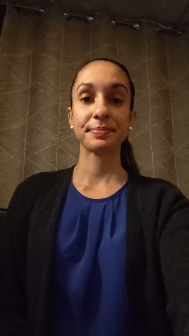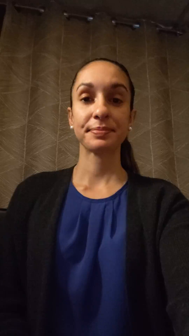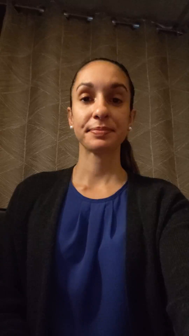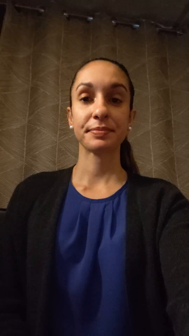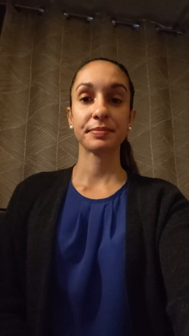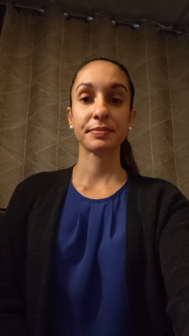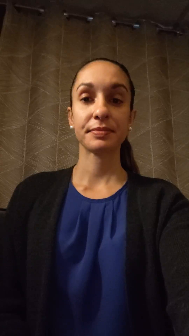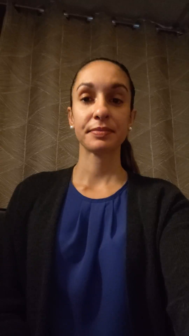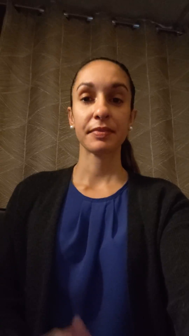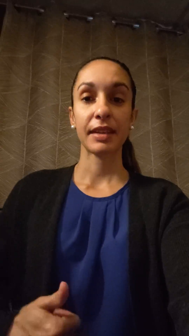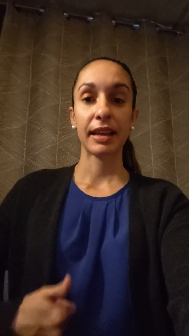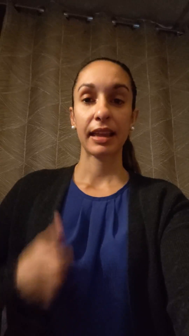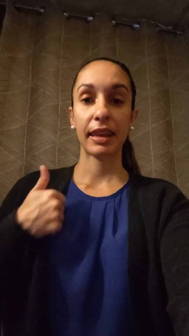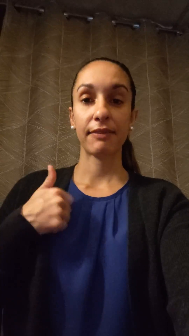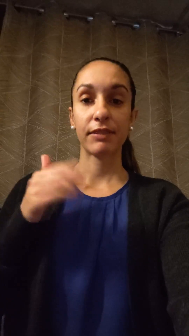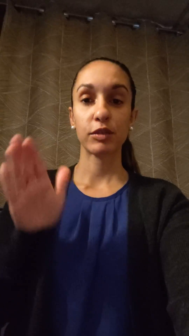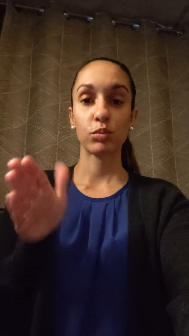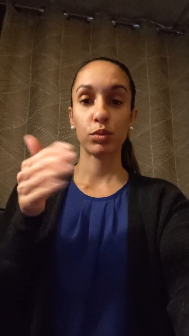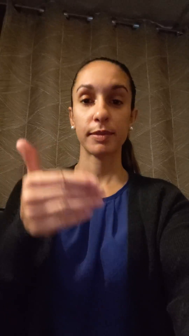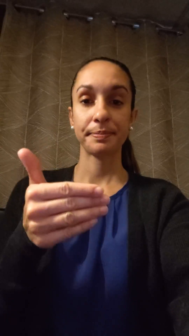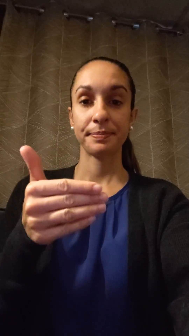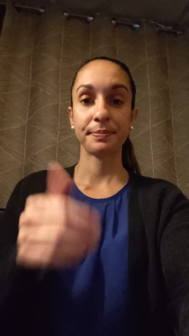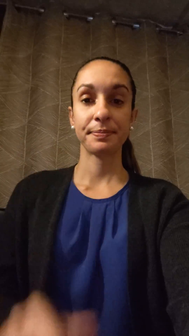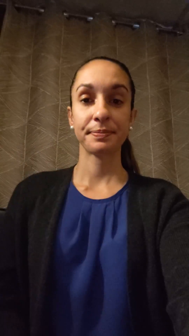living room